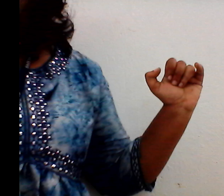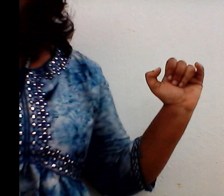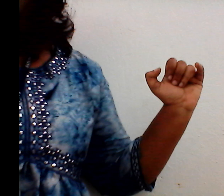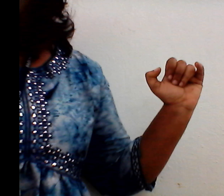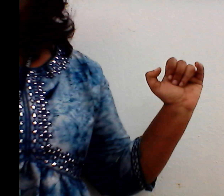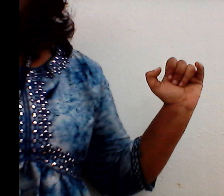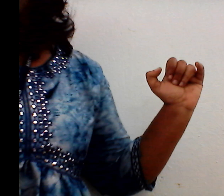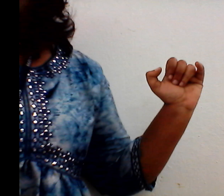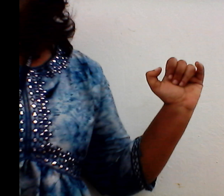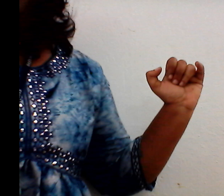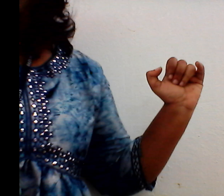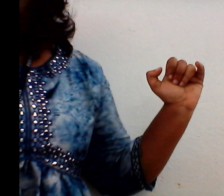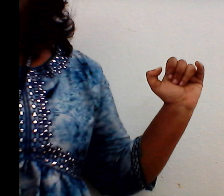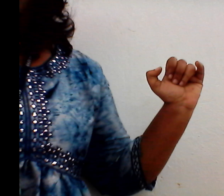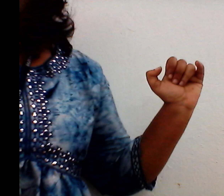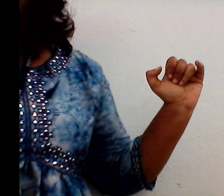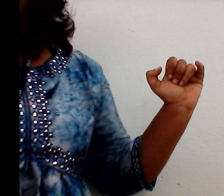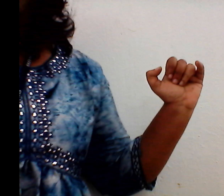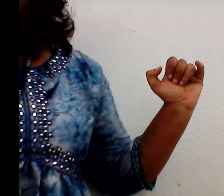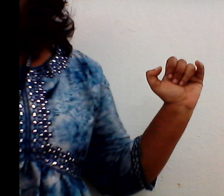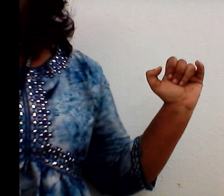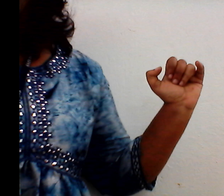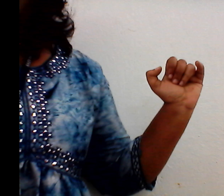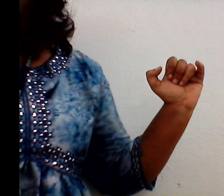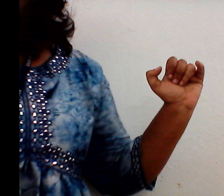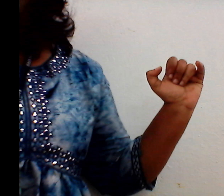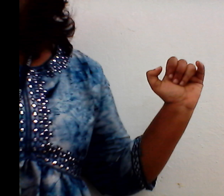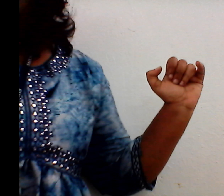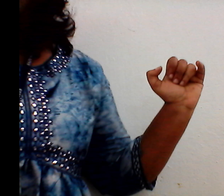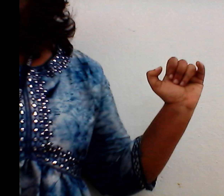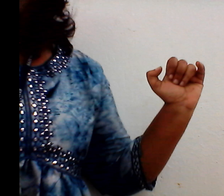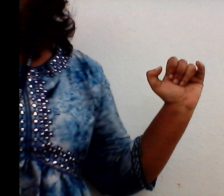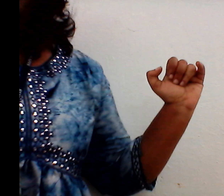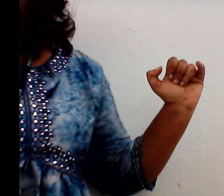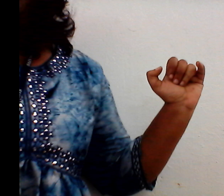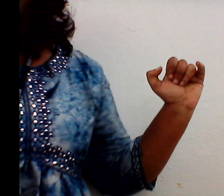ഋ